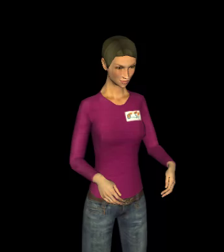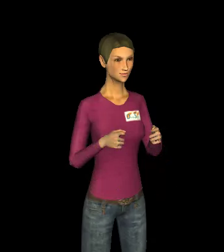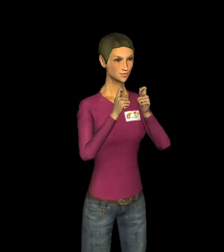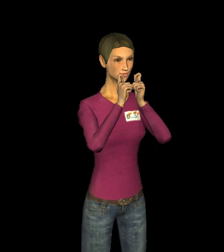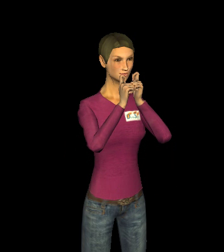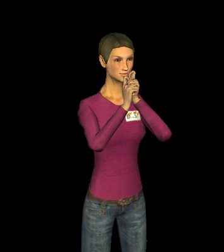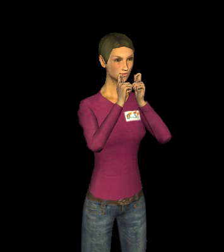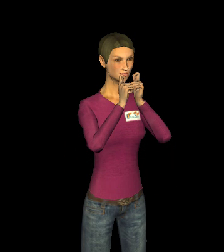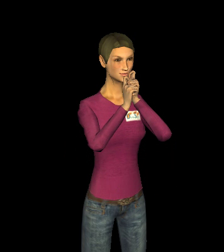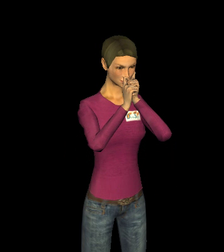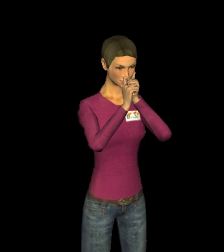يناقش